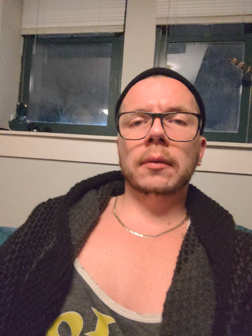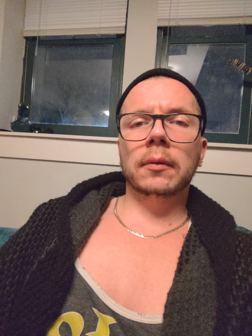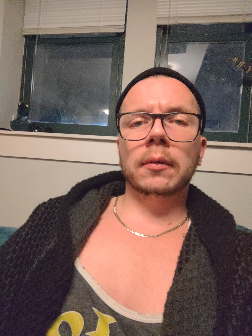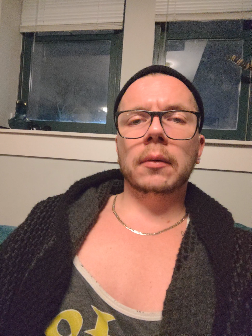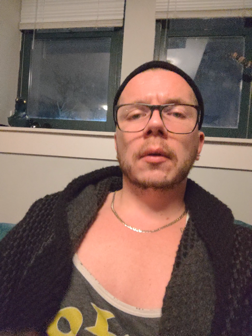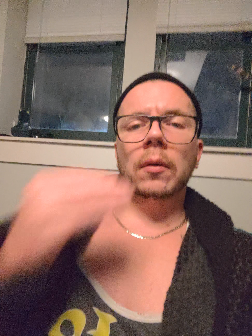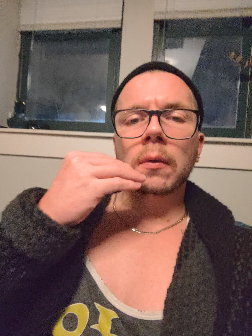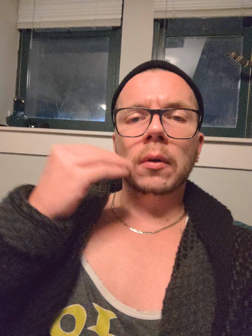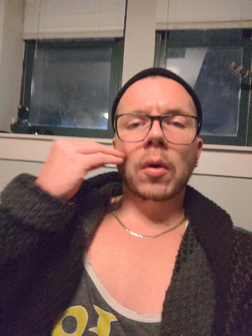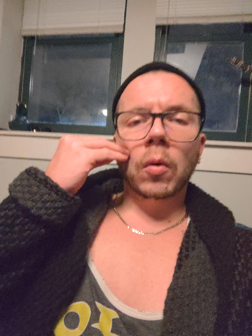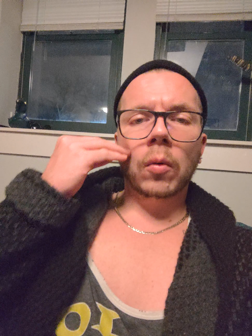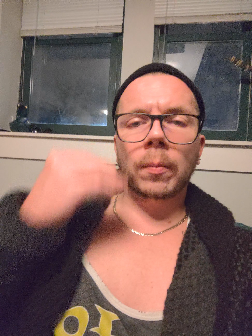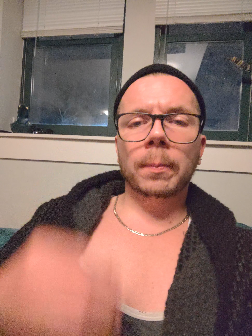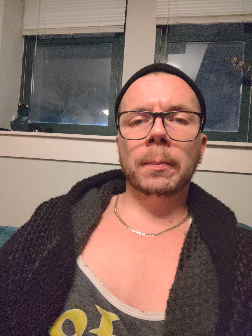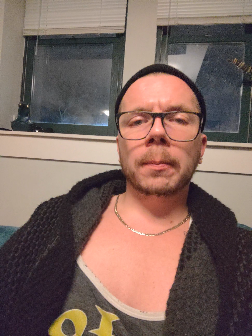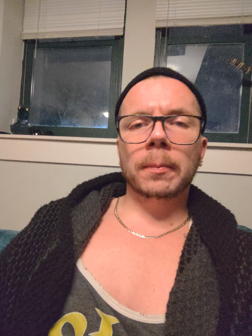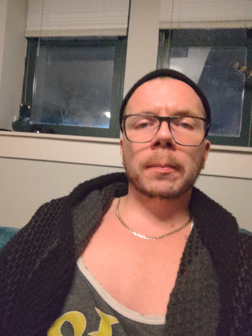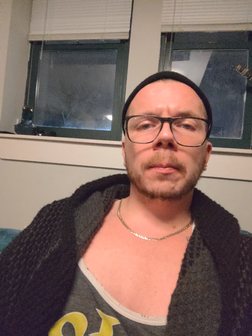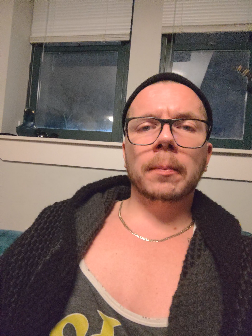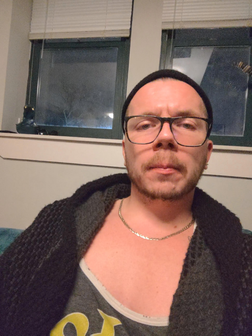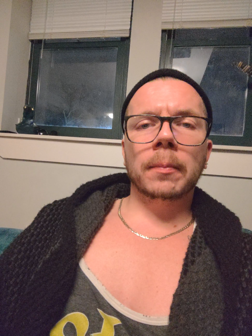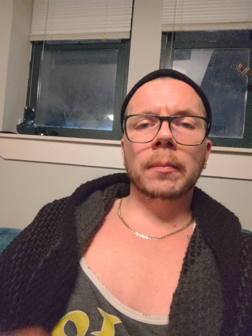home